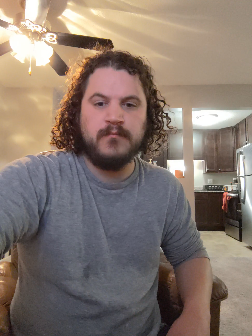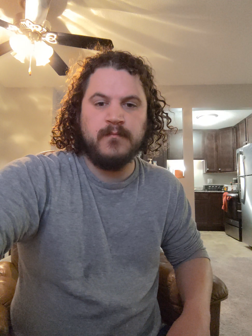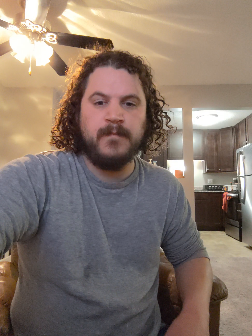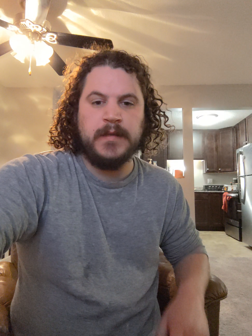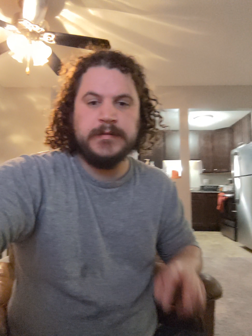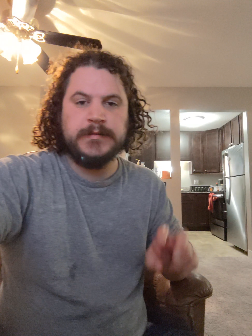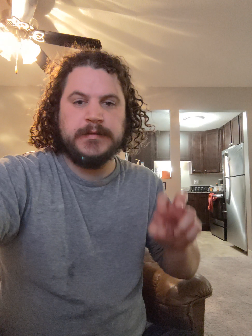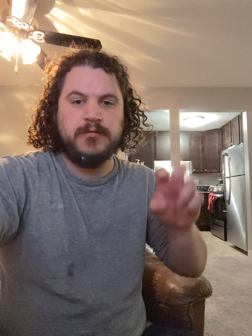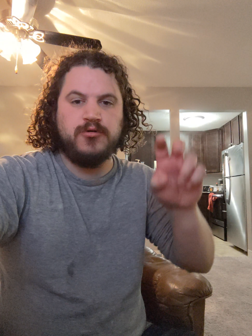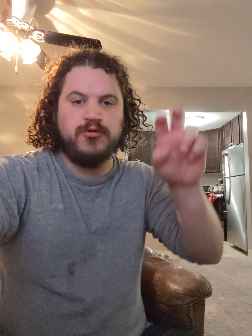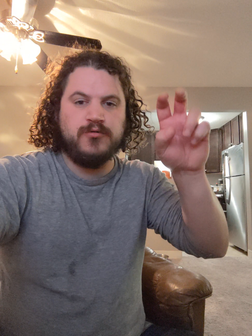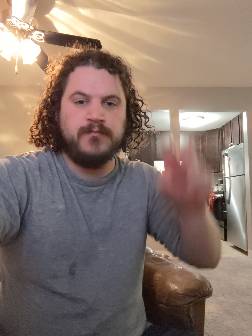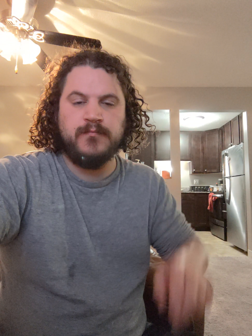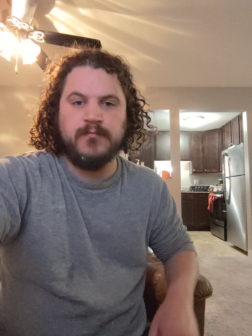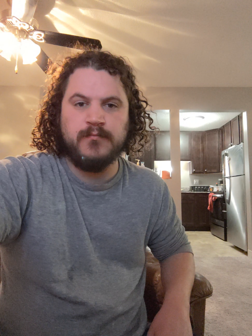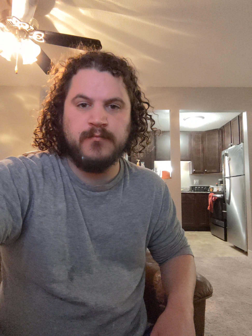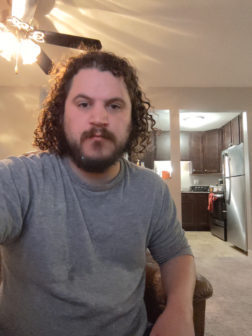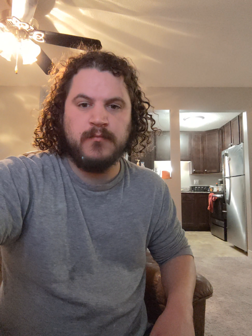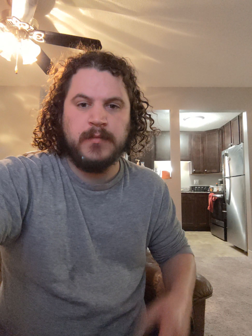stairs